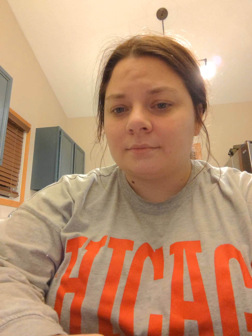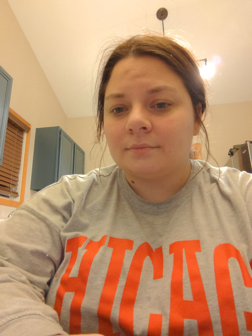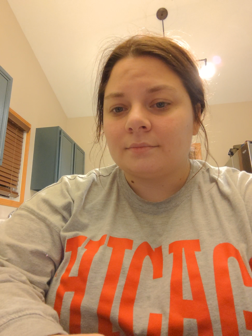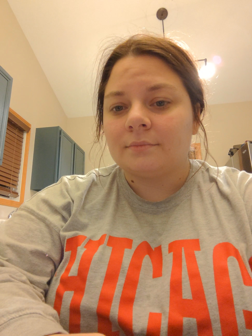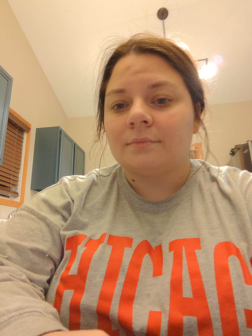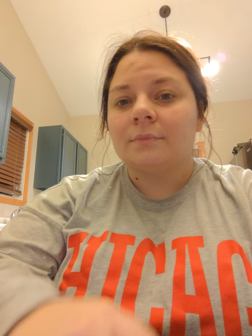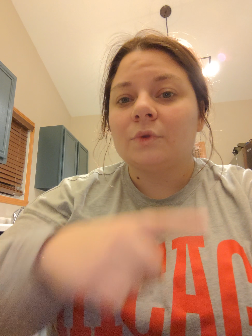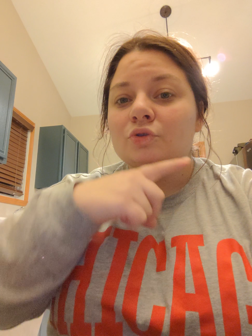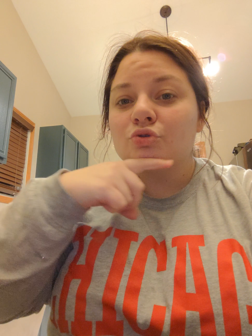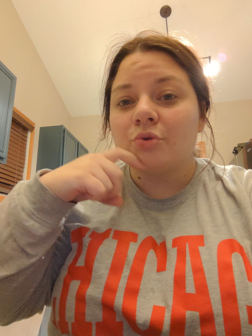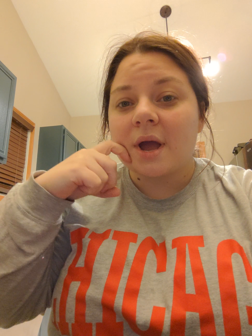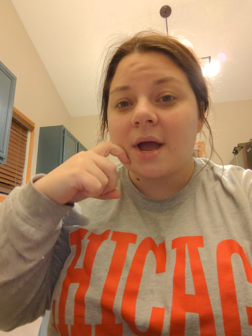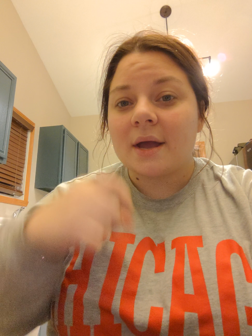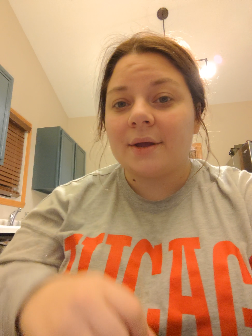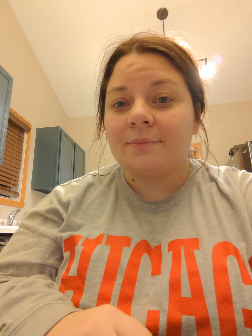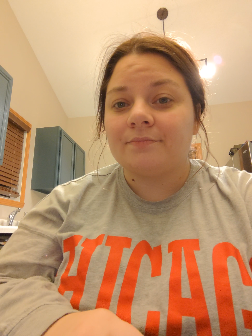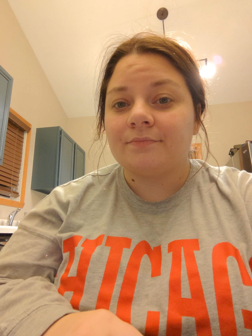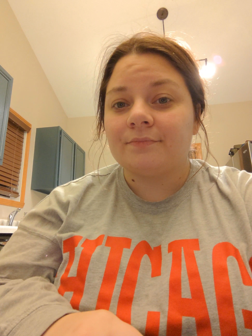dry